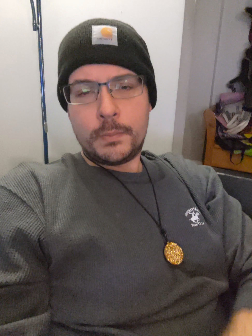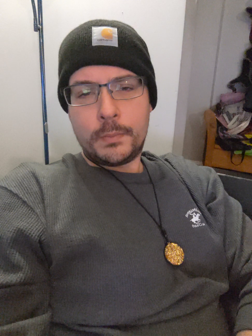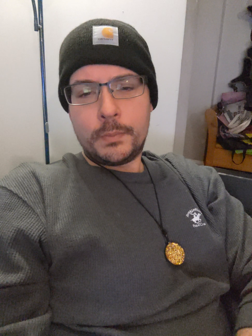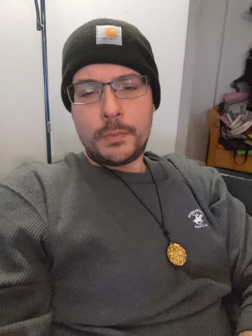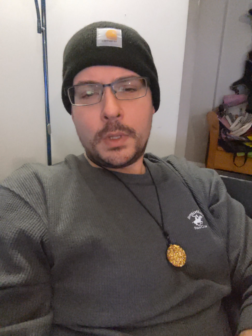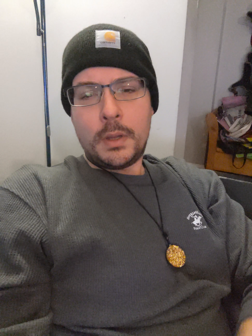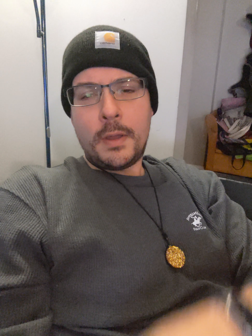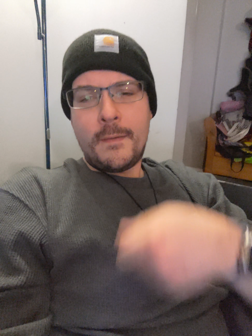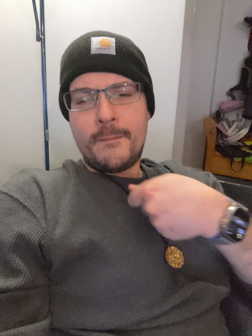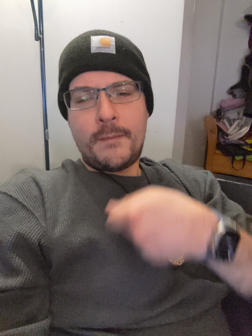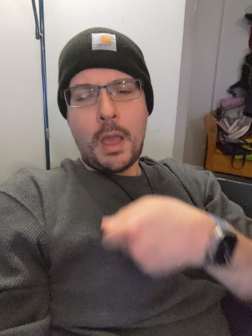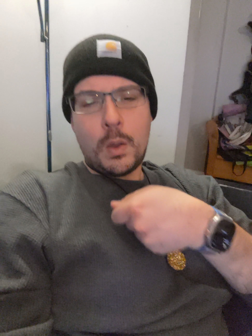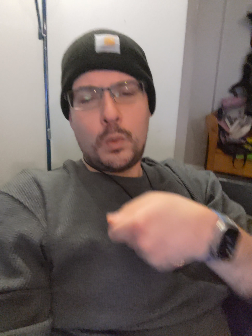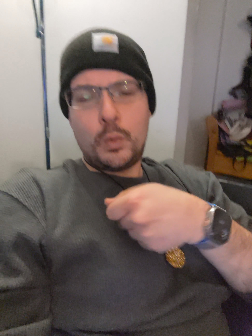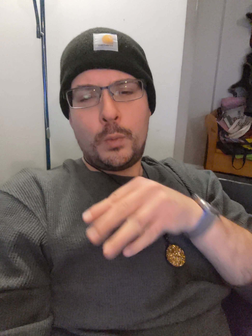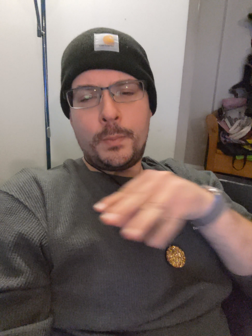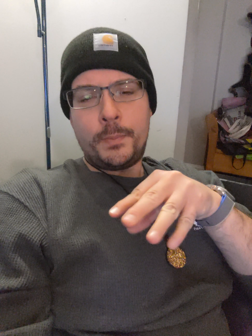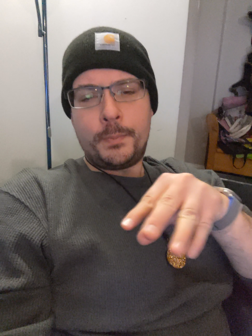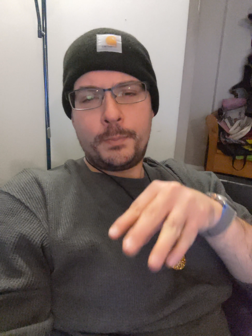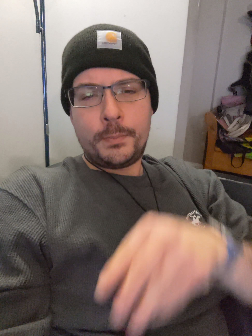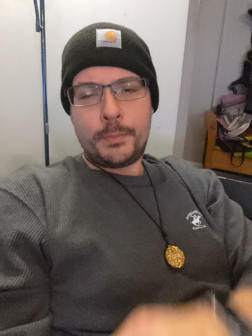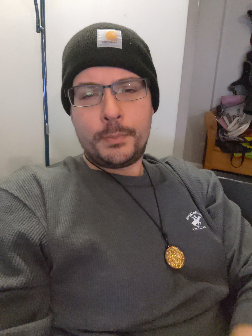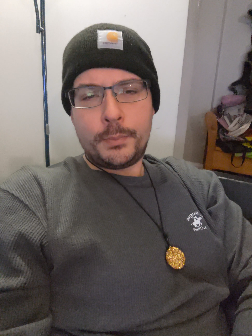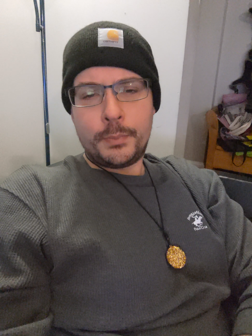vacuum